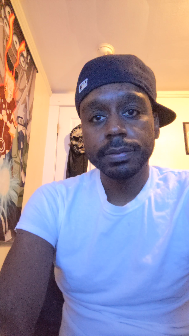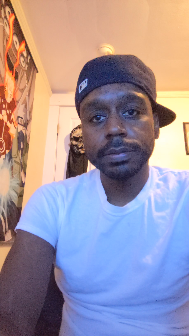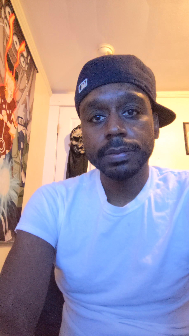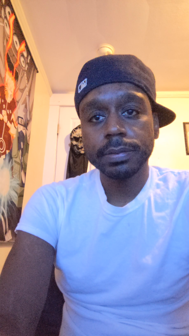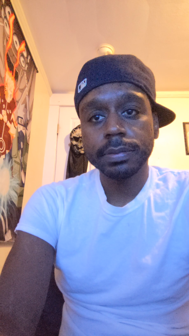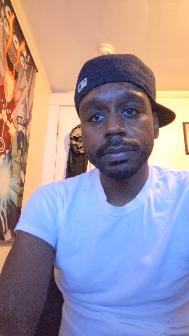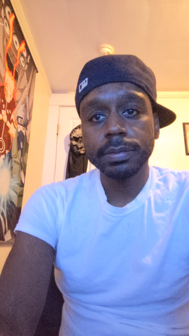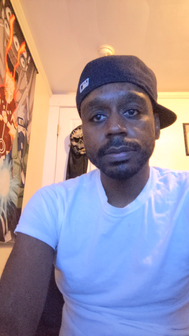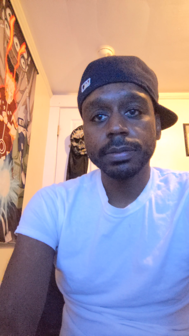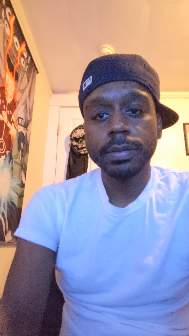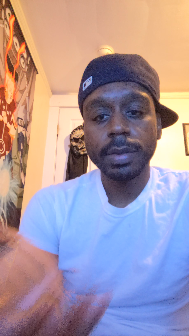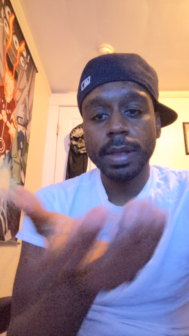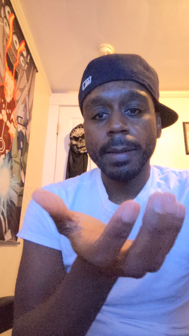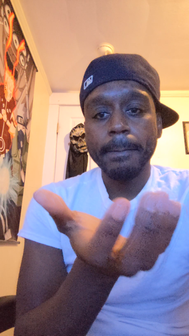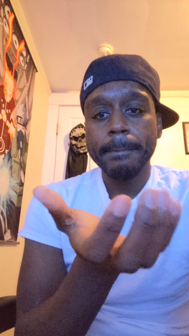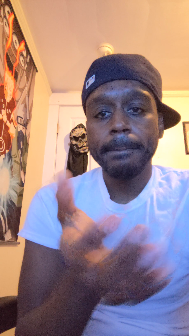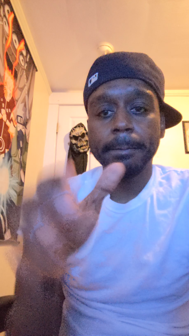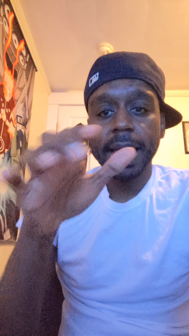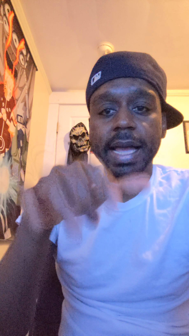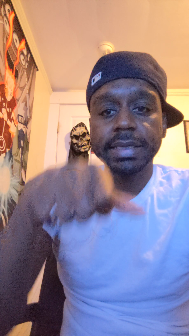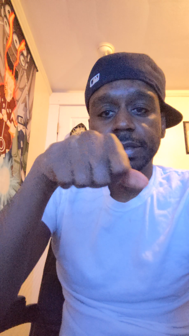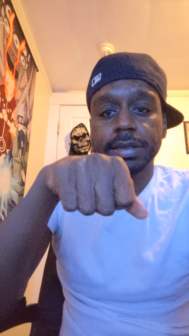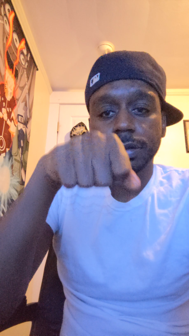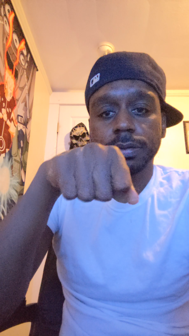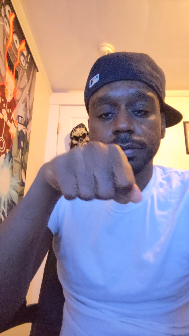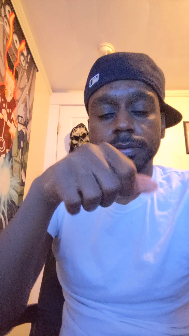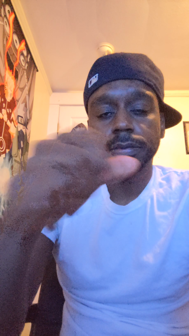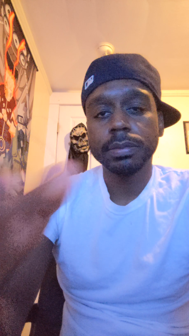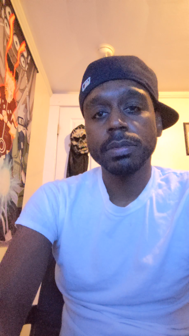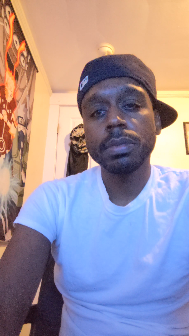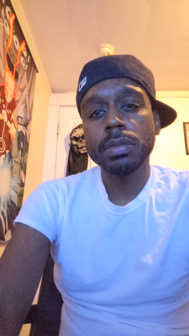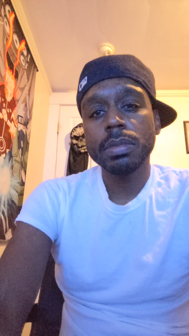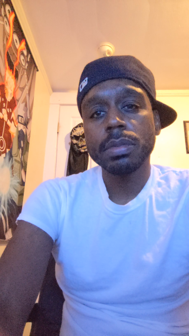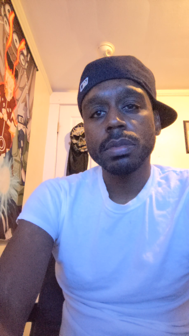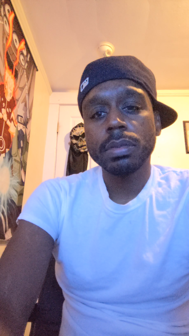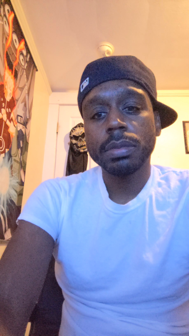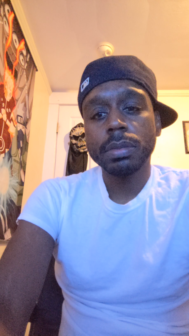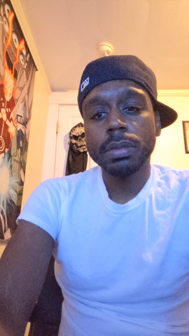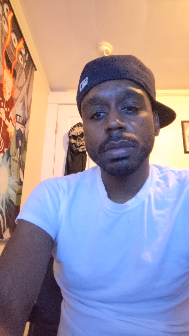basket